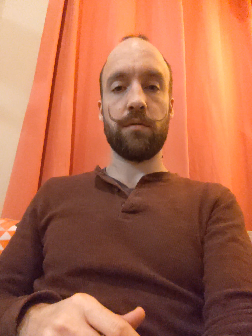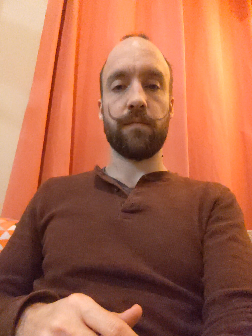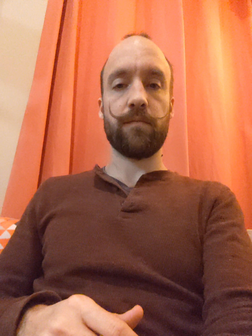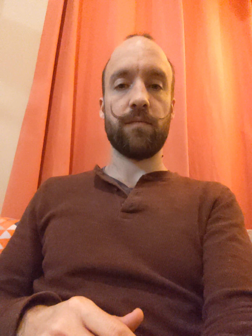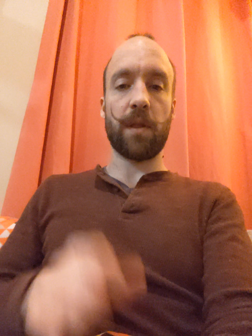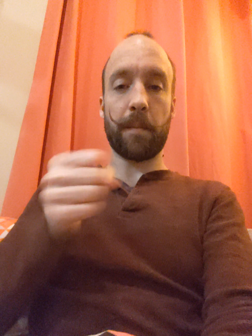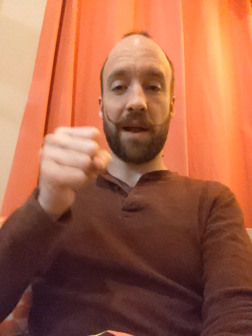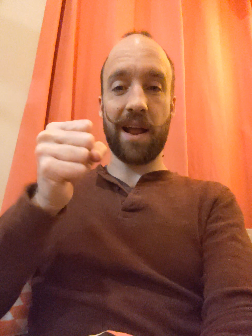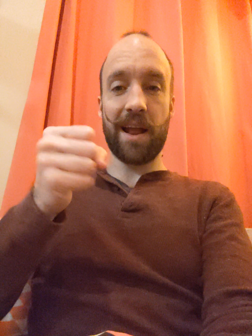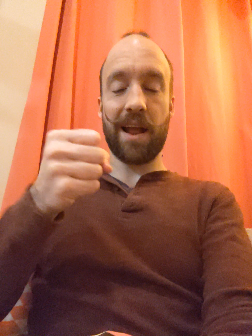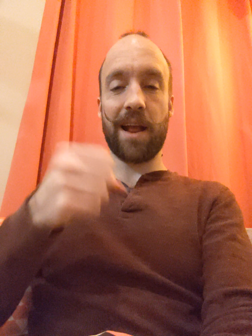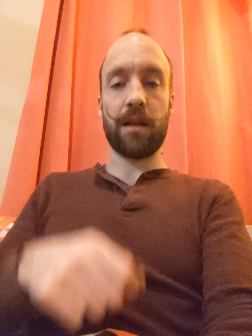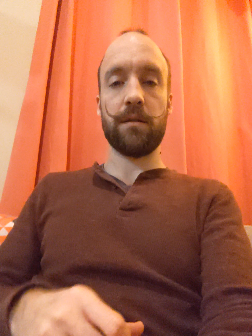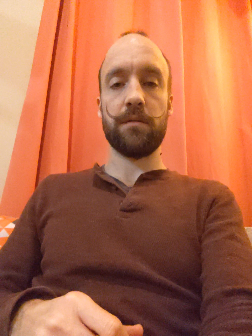make